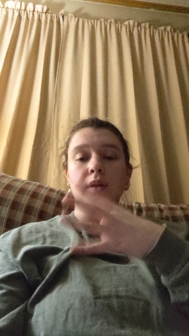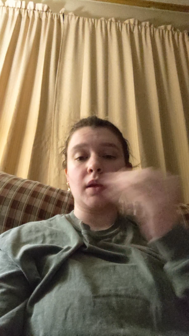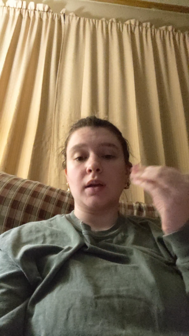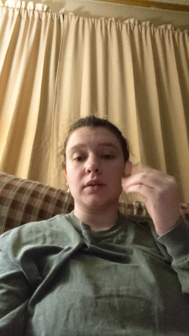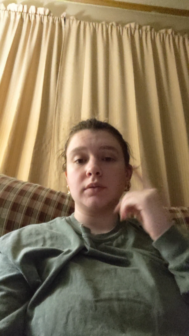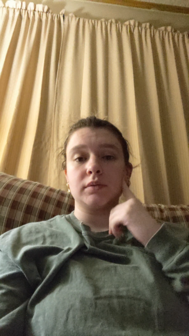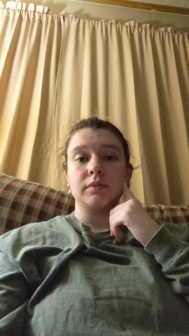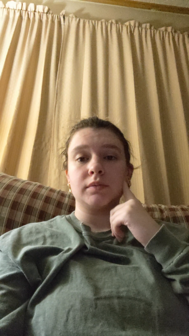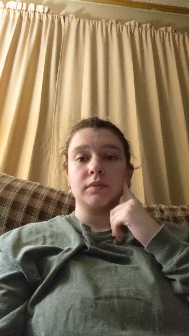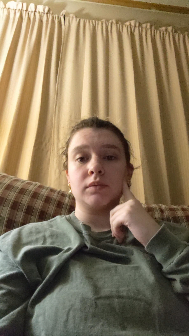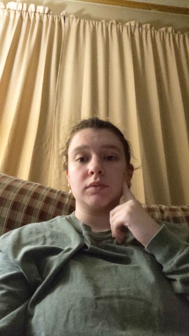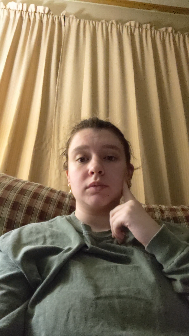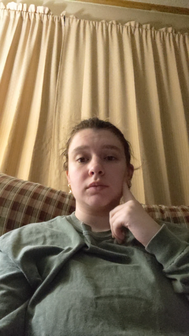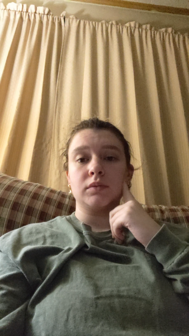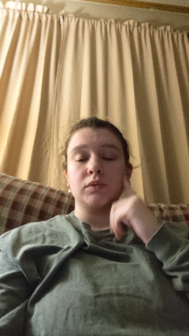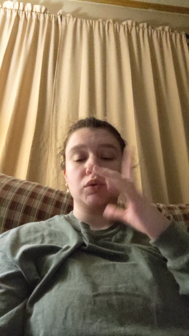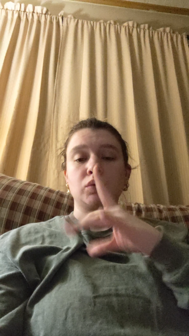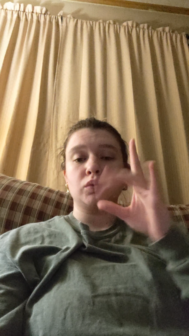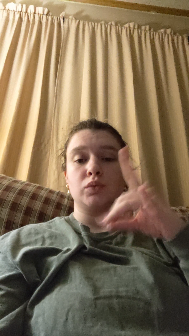choose